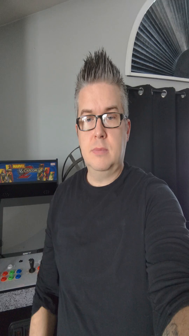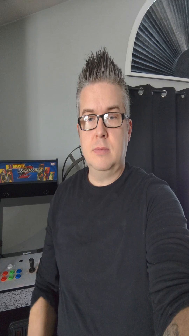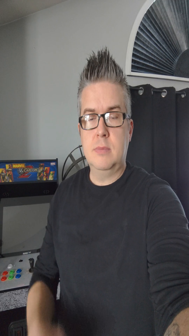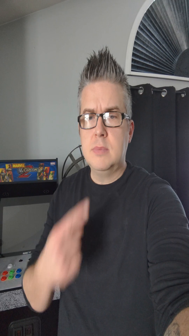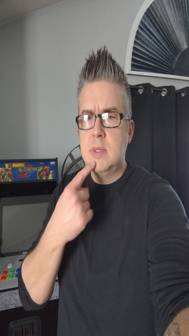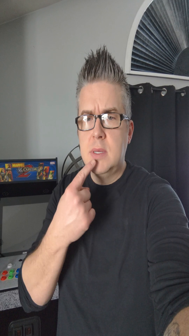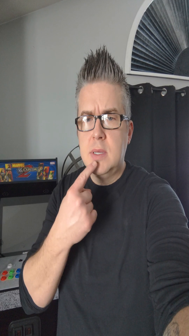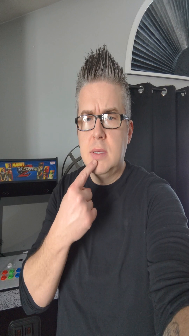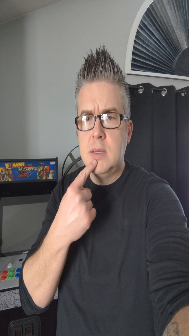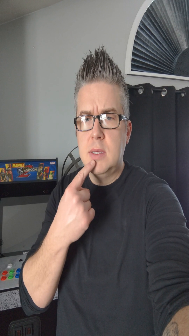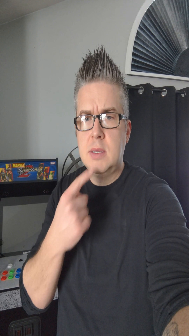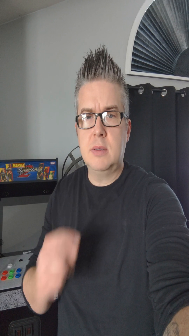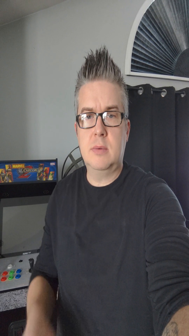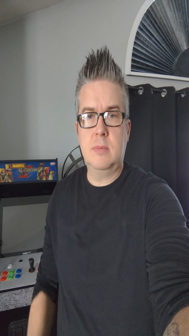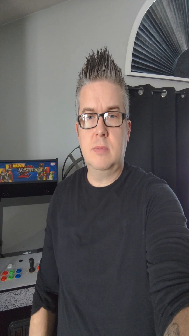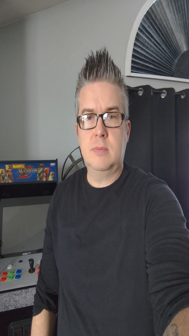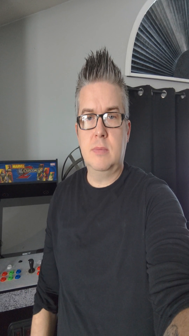say